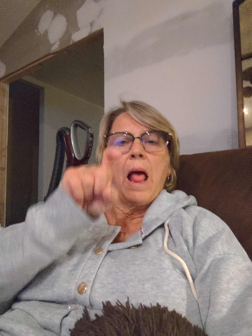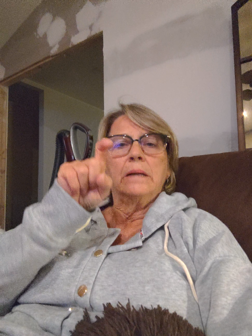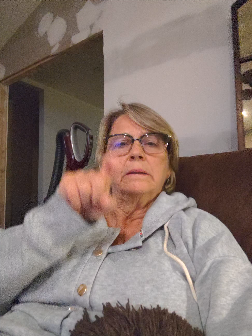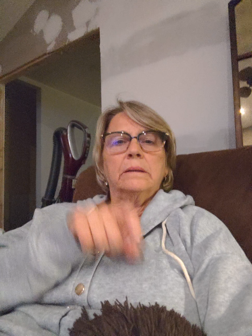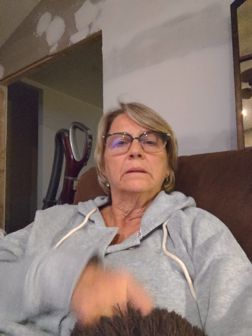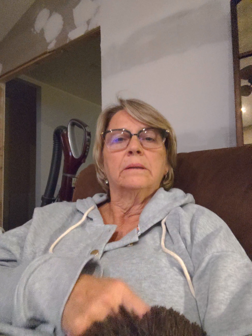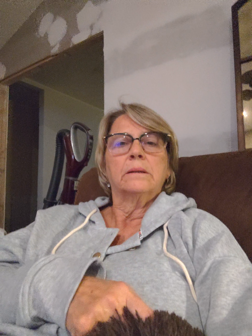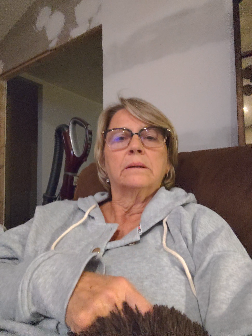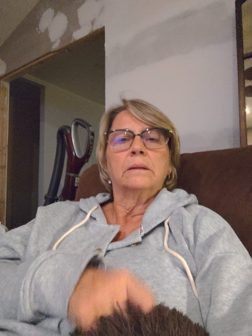closet